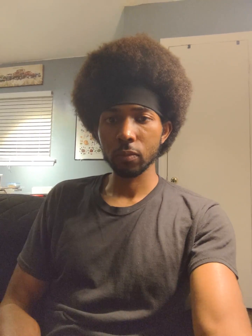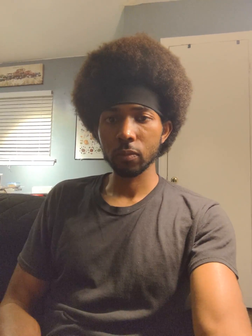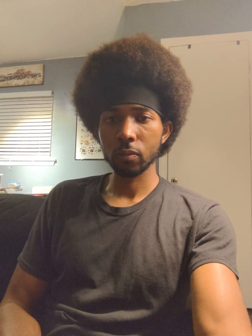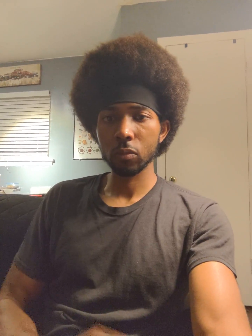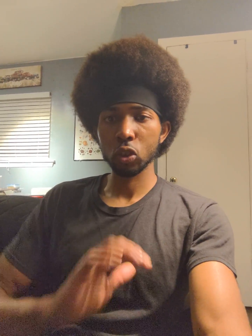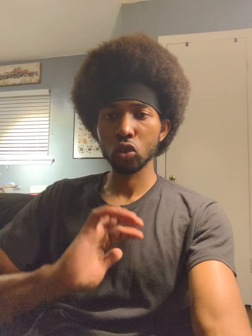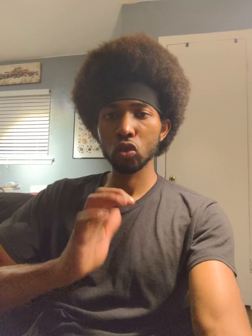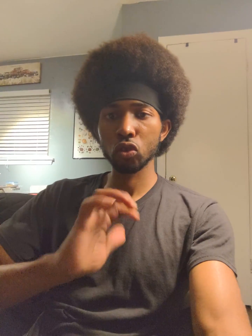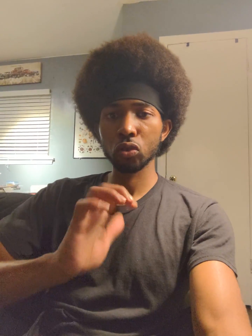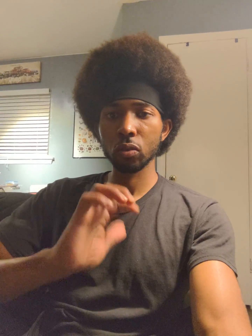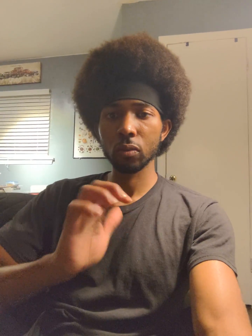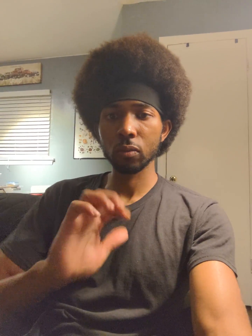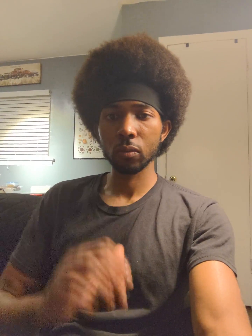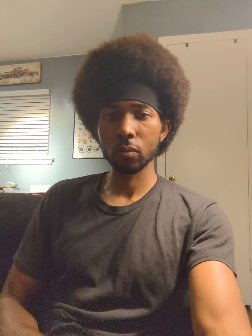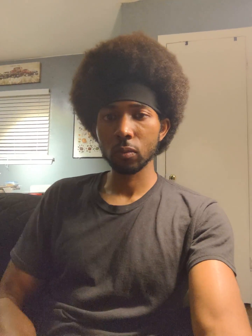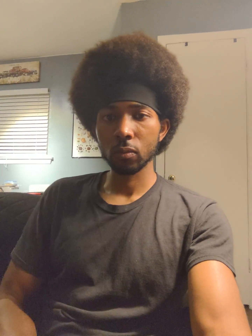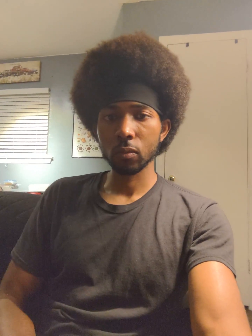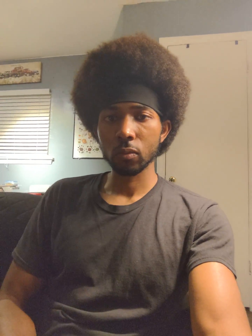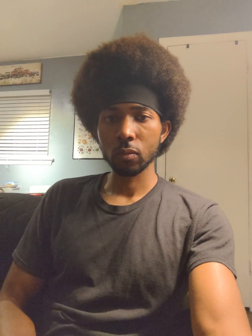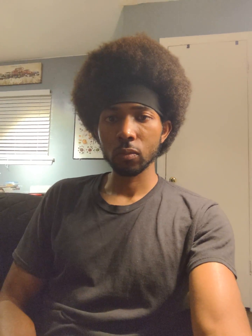cheese